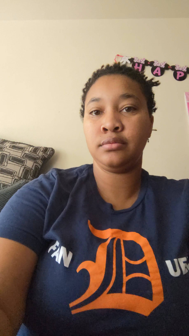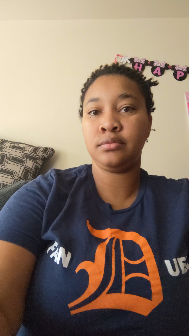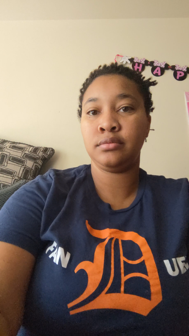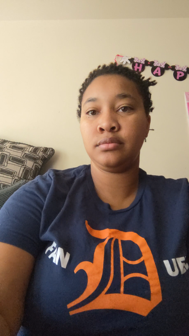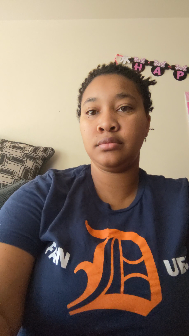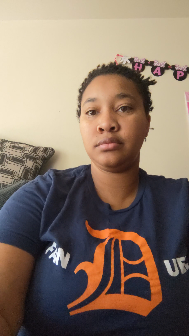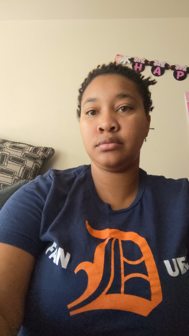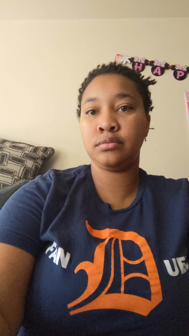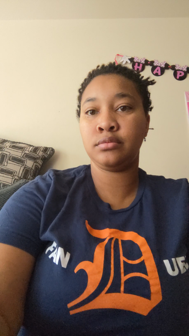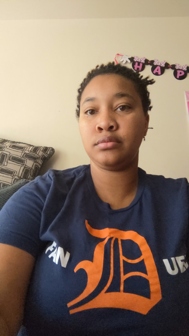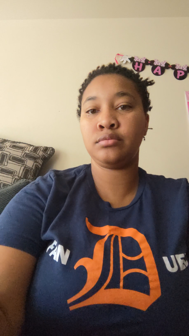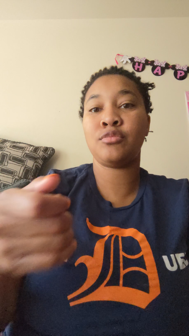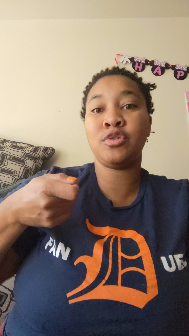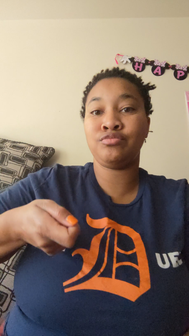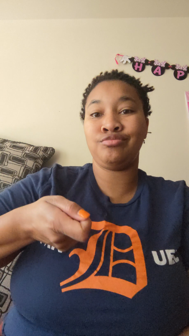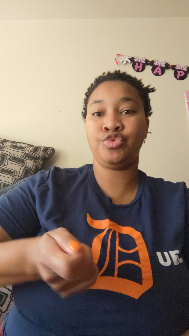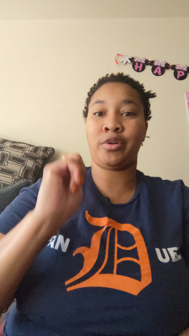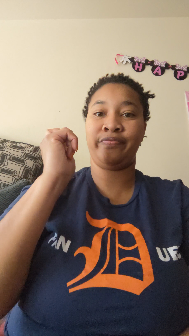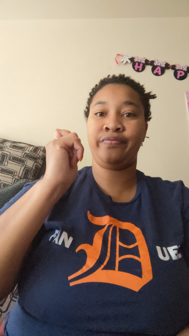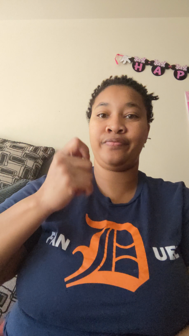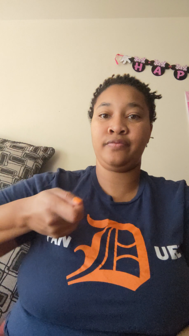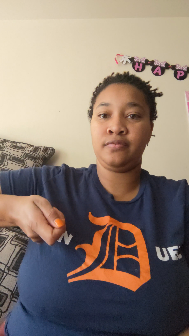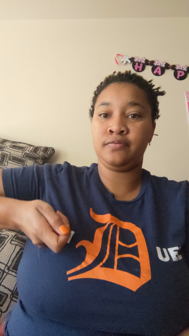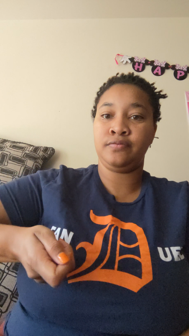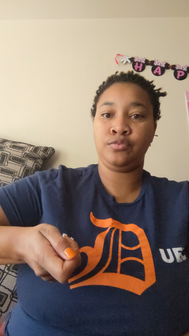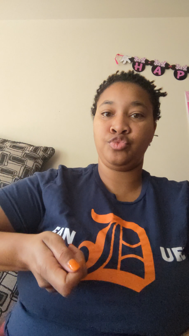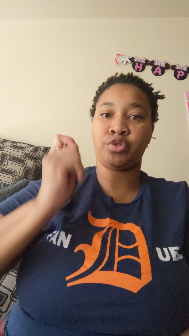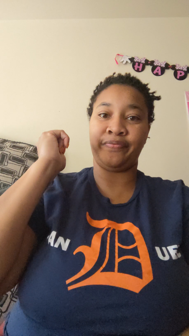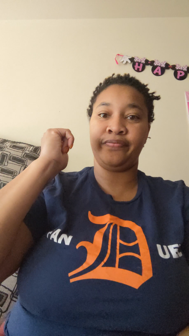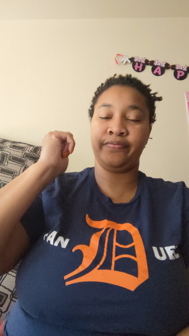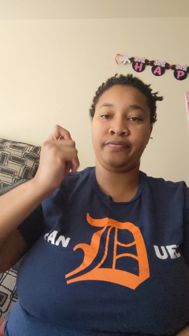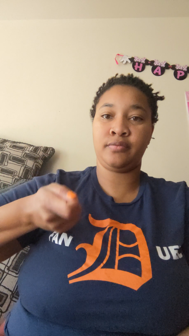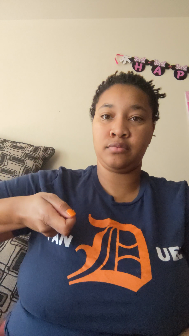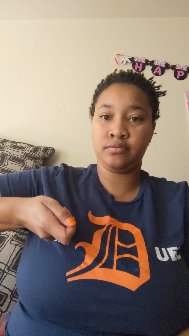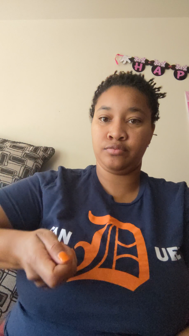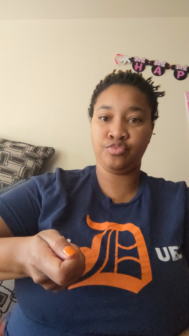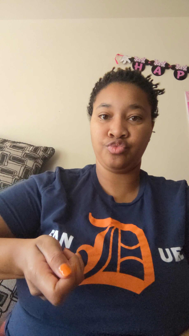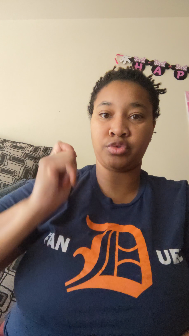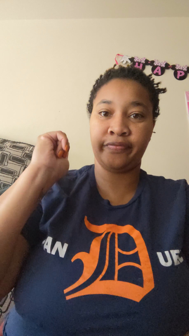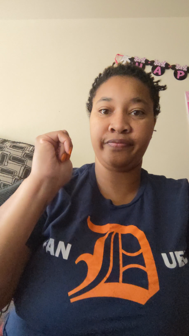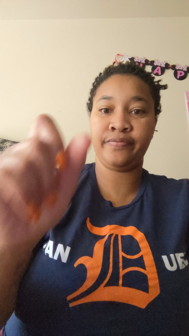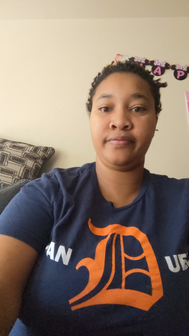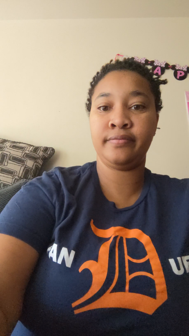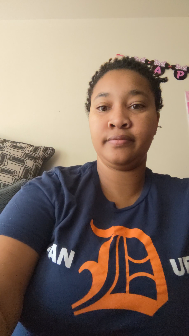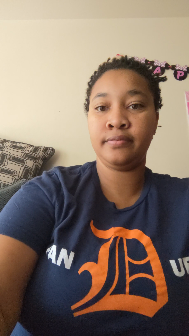shovel